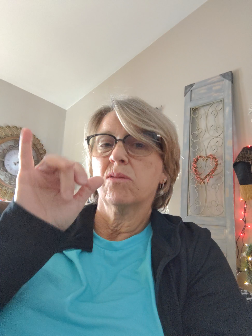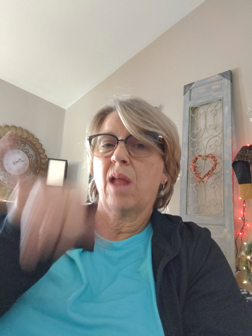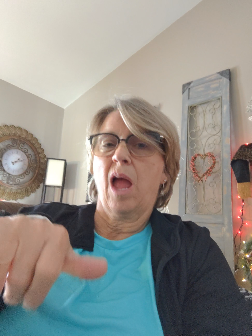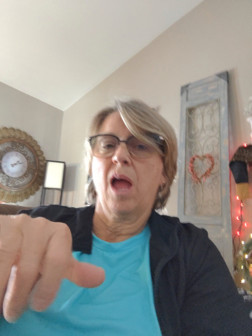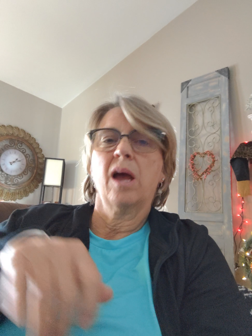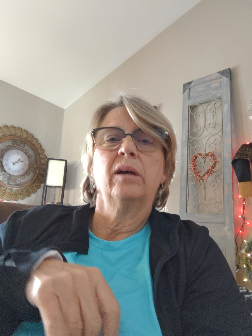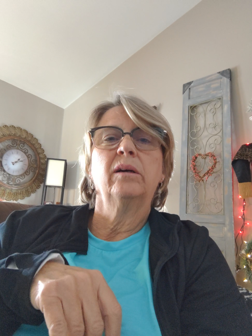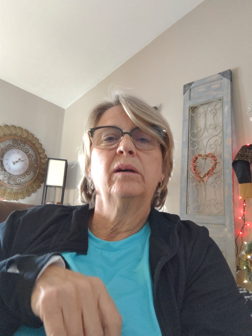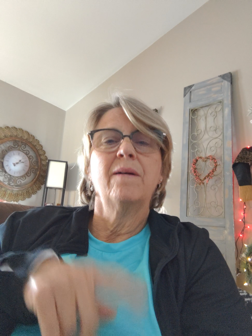that